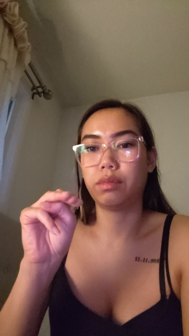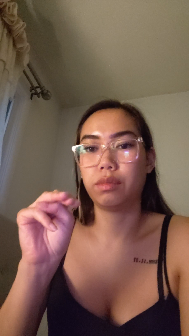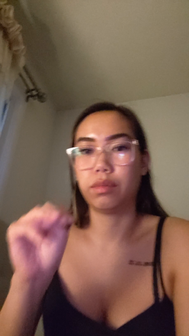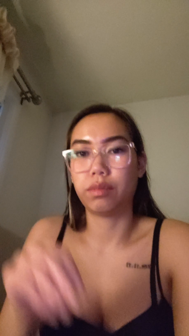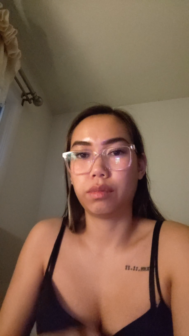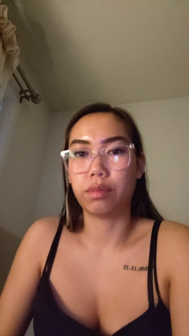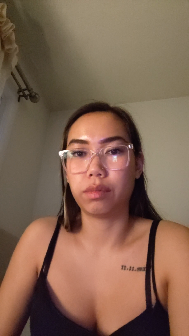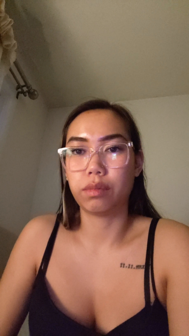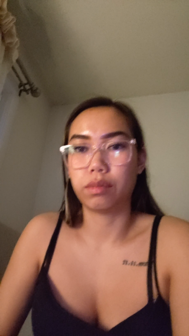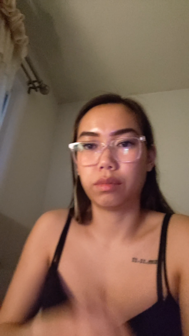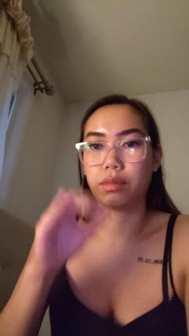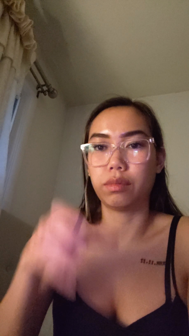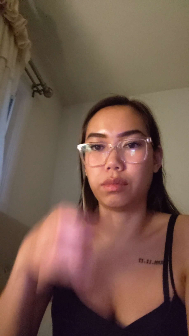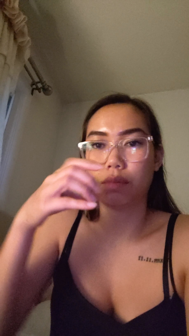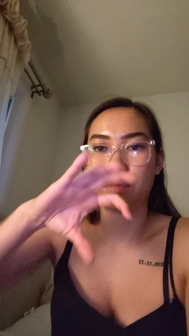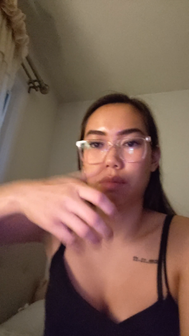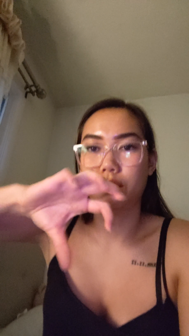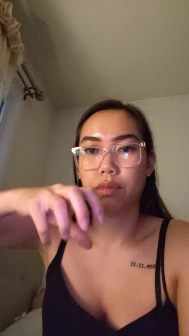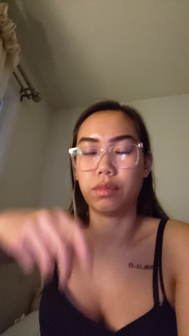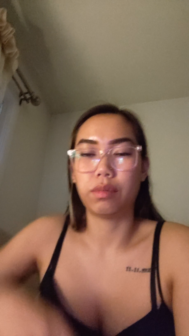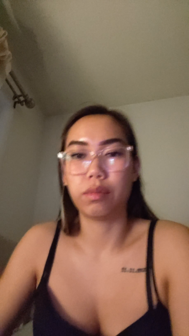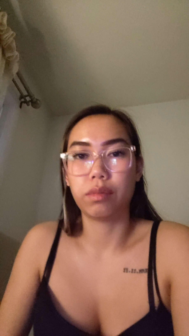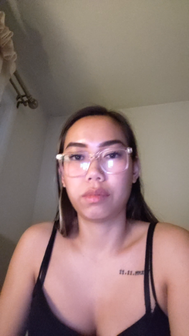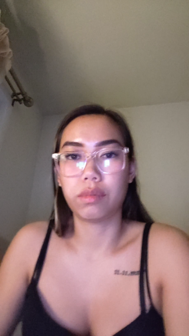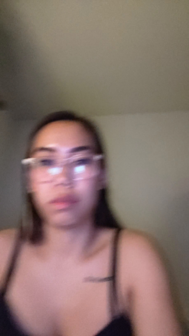jar